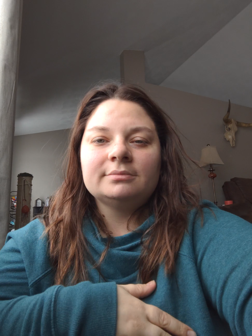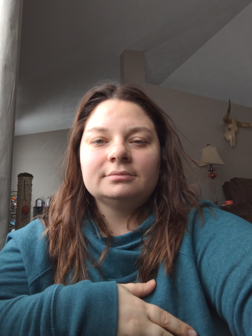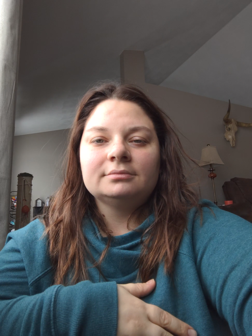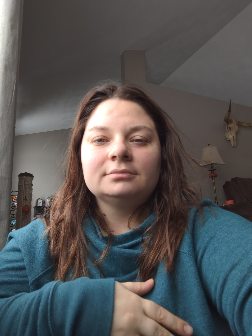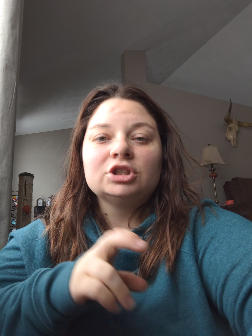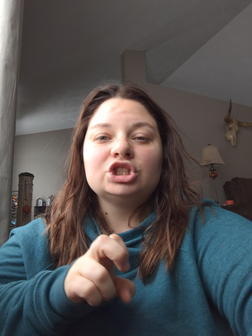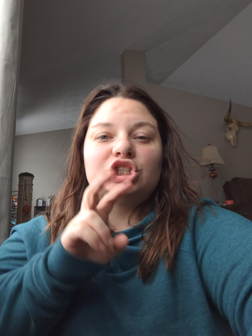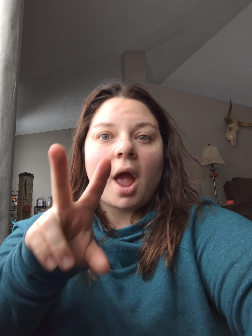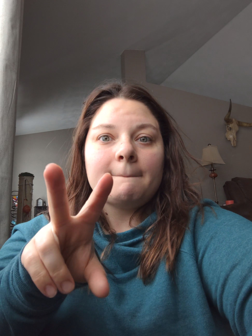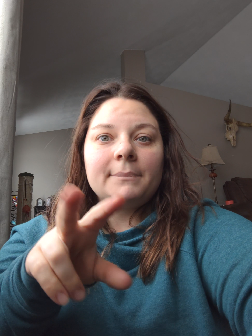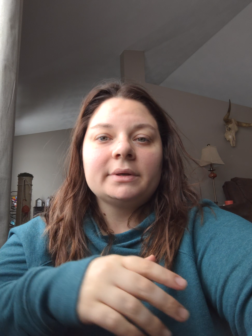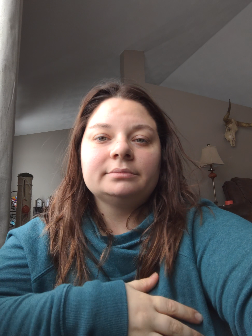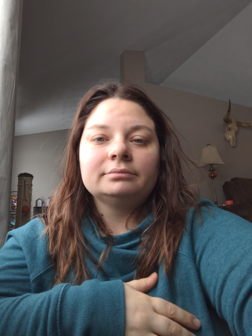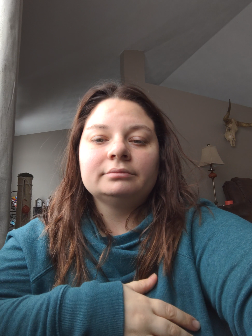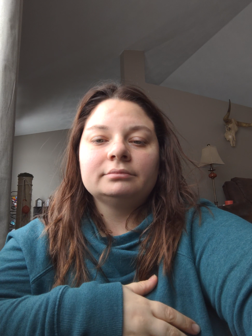jump